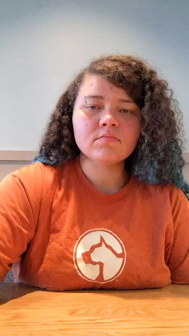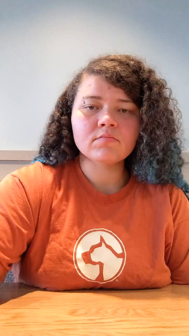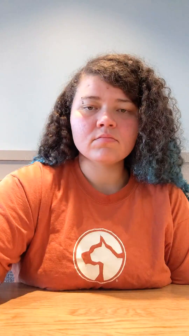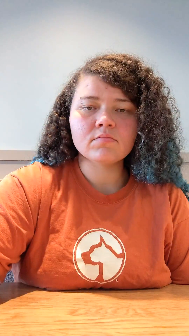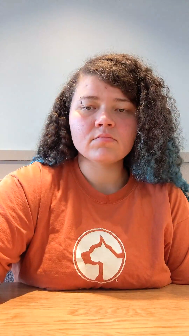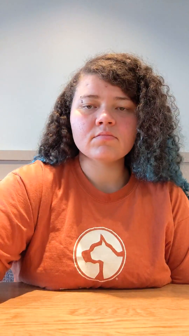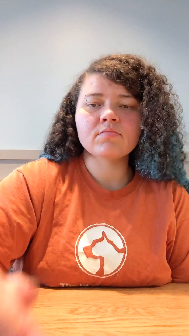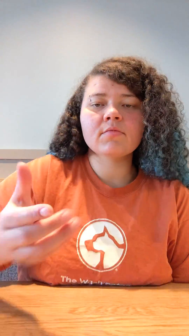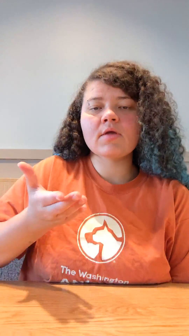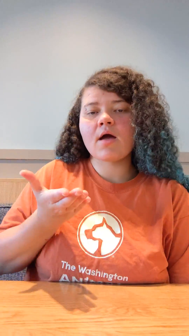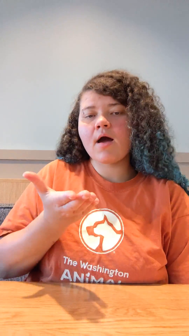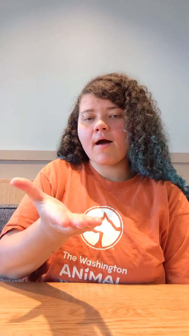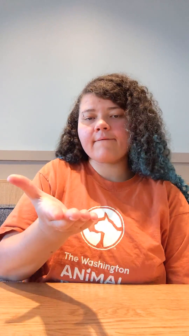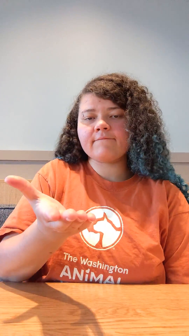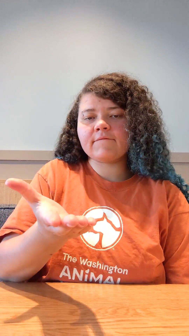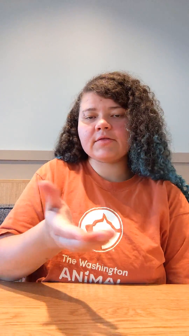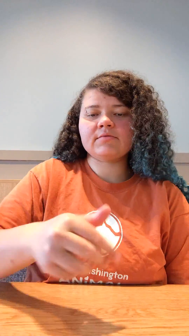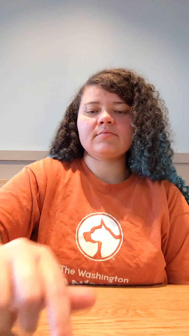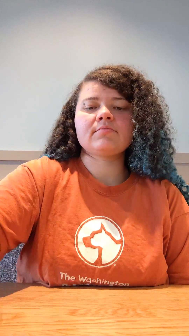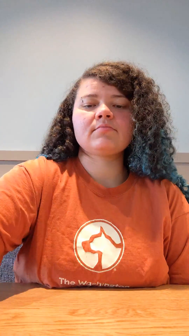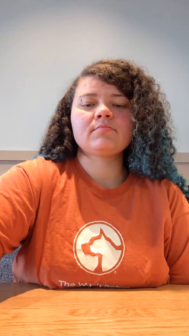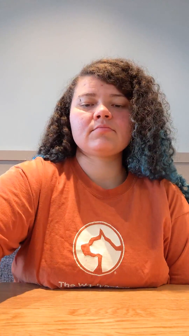oven